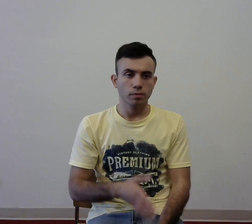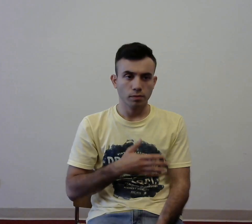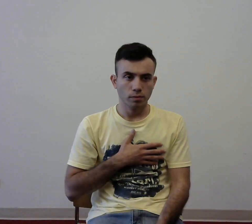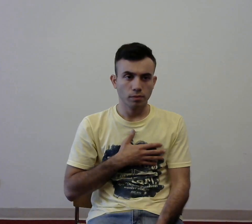mən